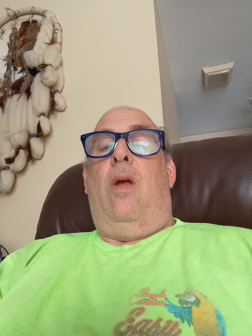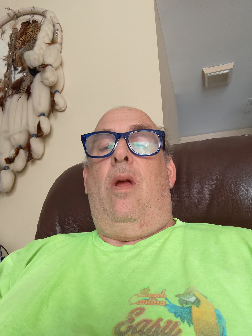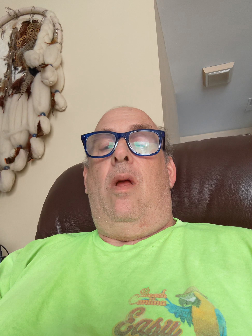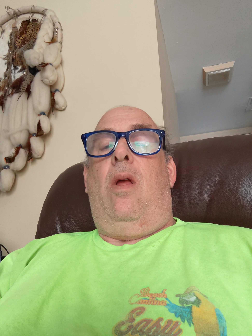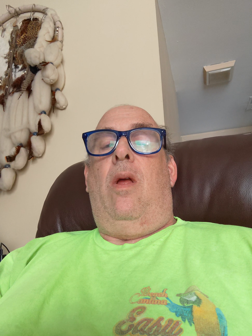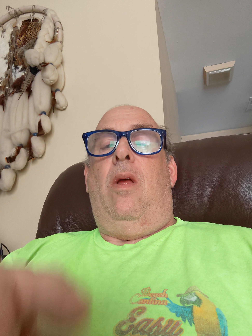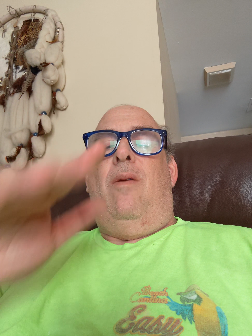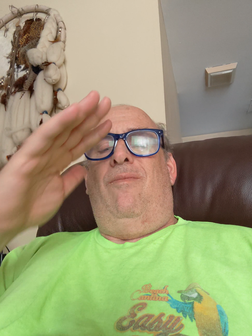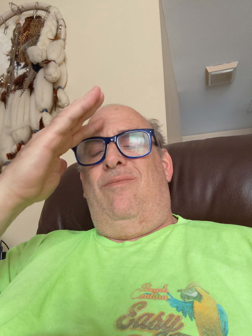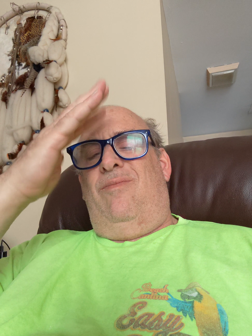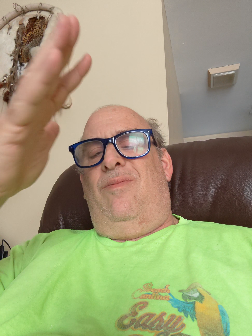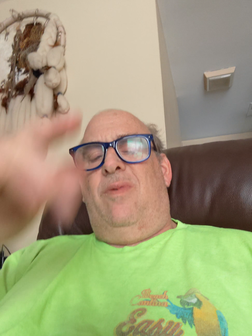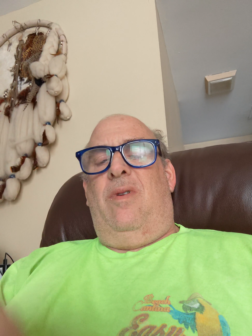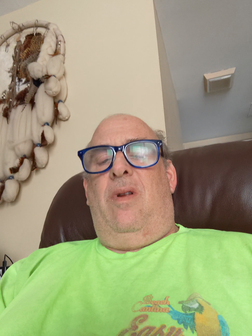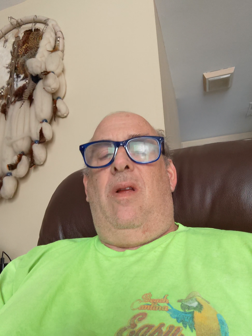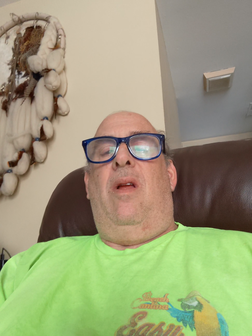pretend